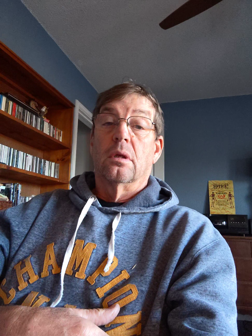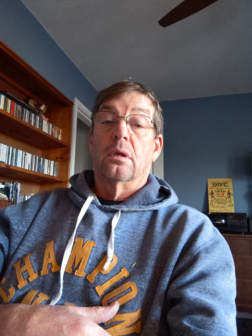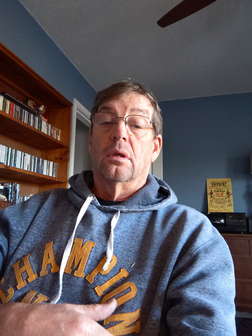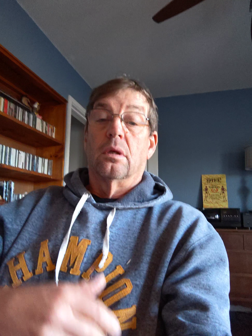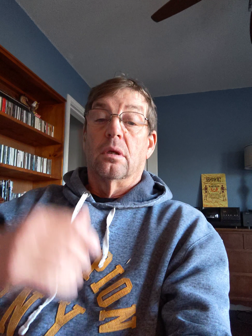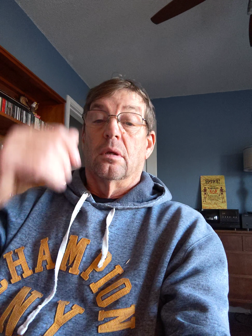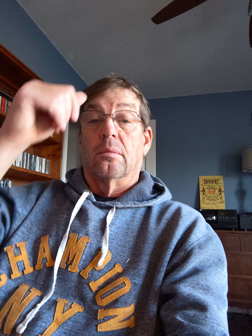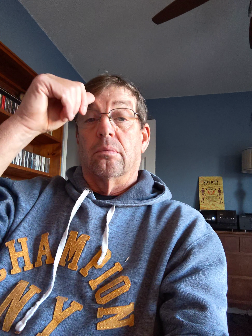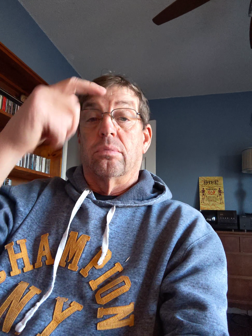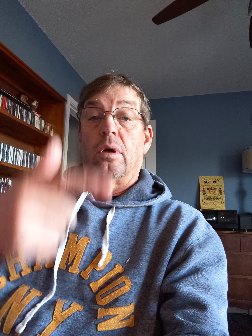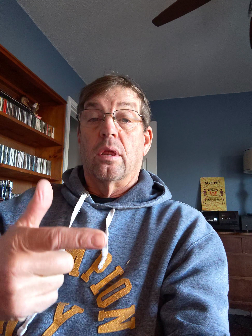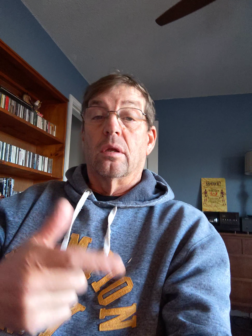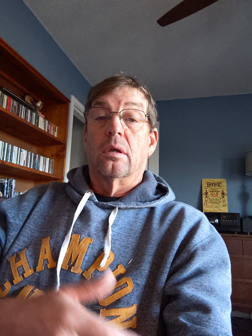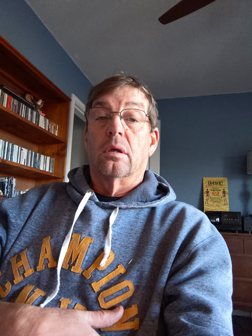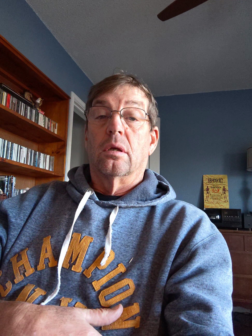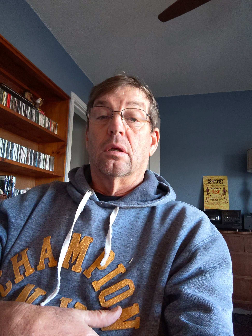brother